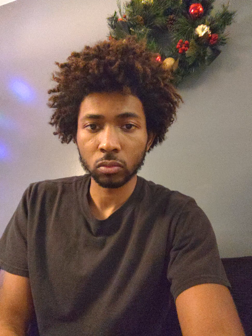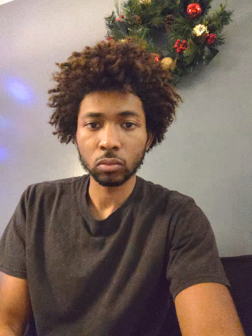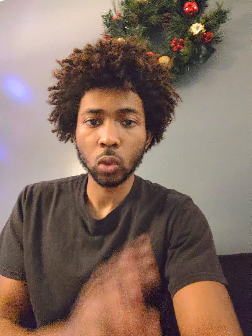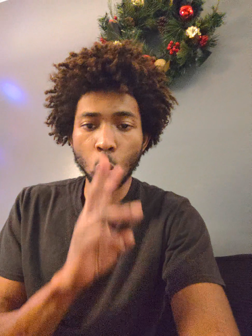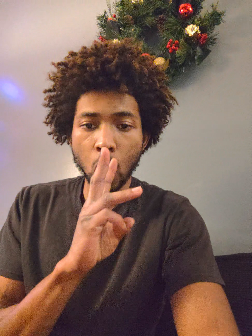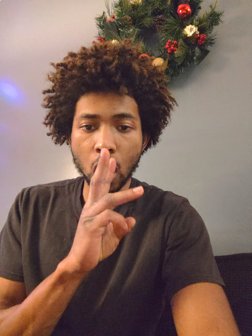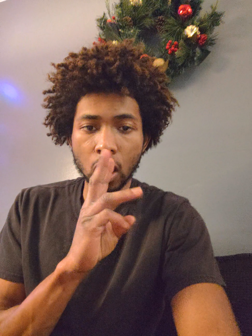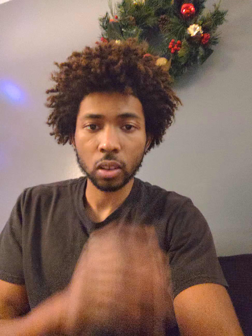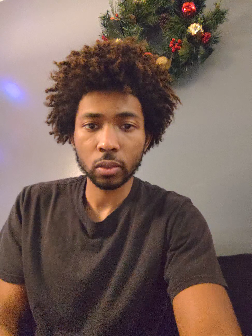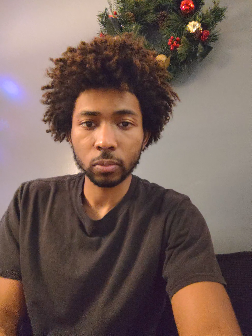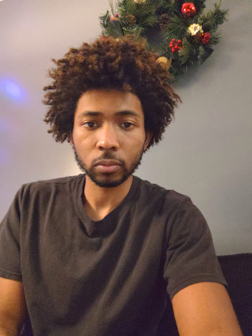water